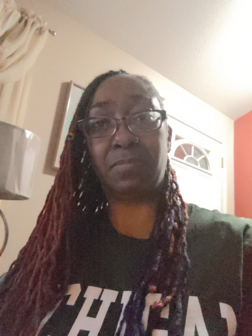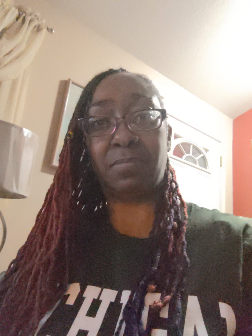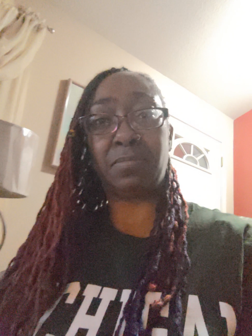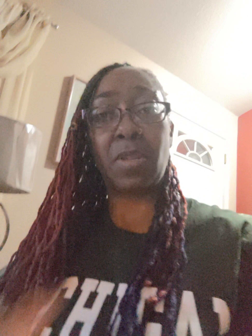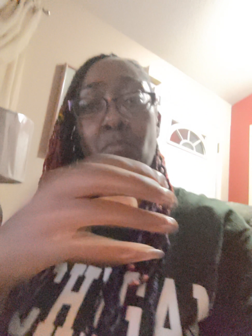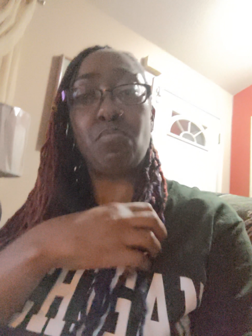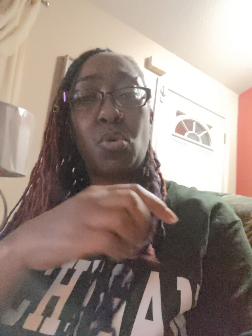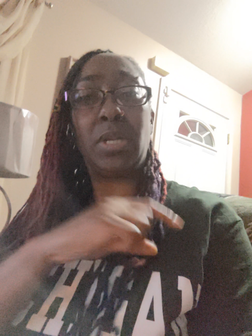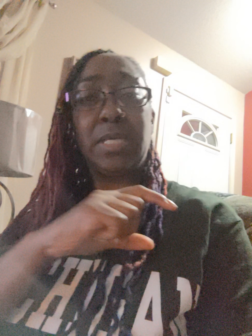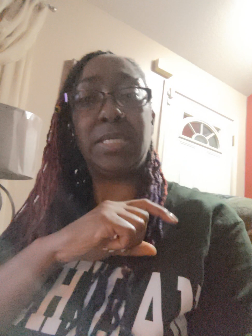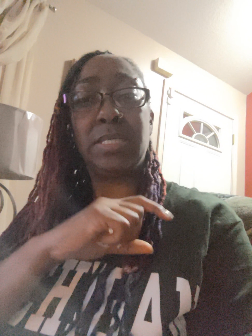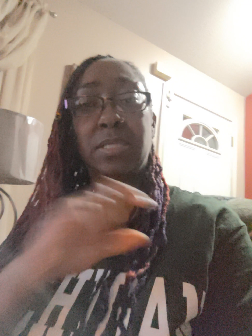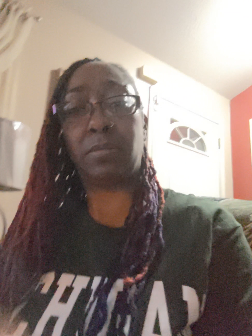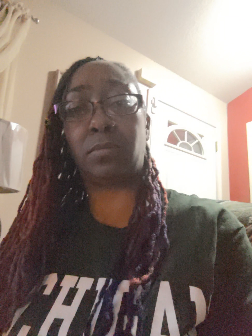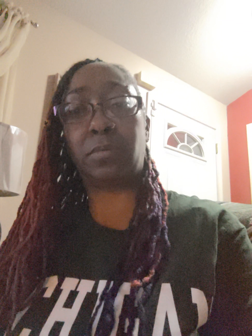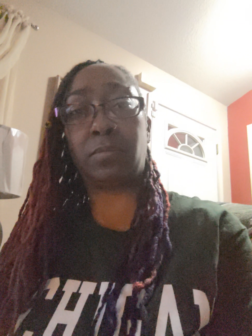police